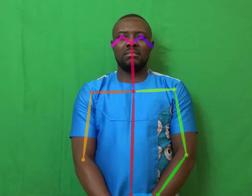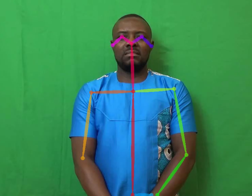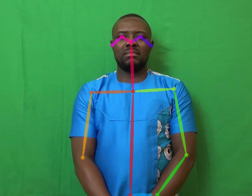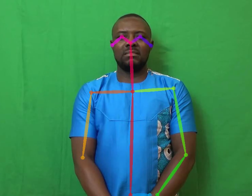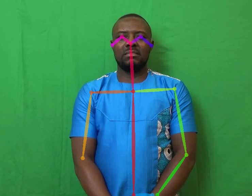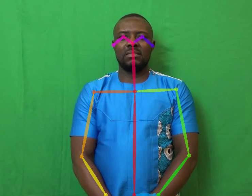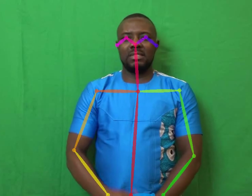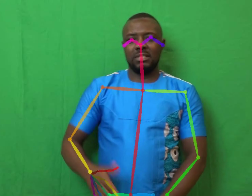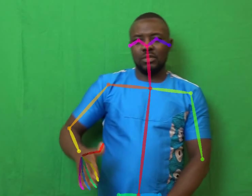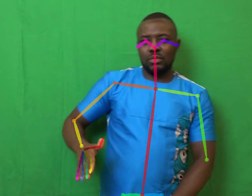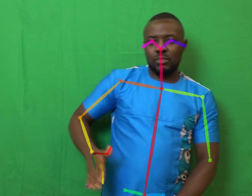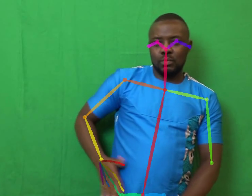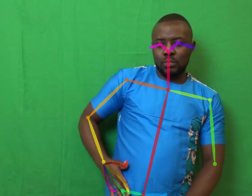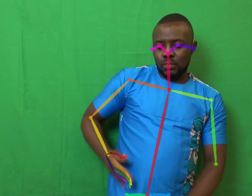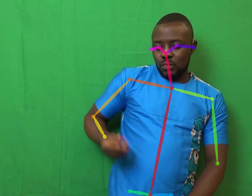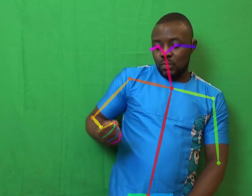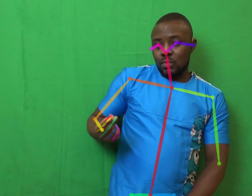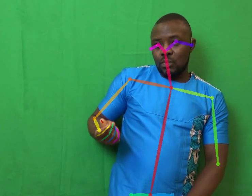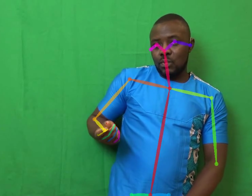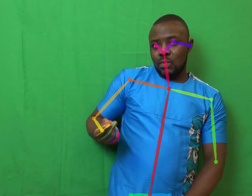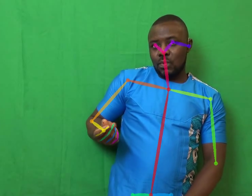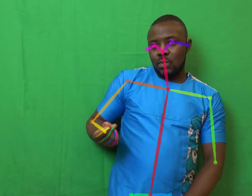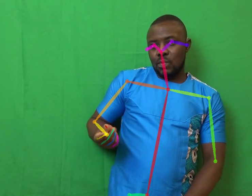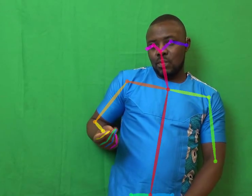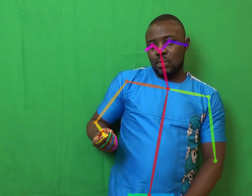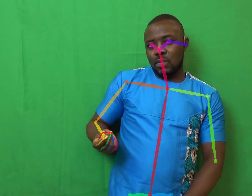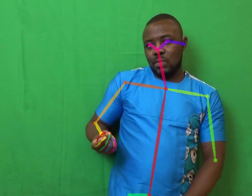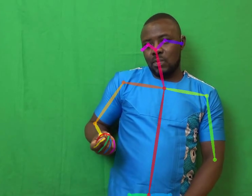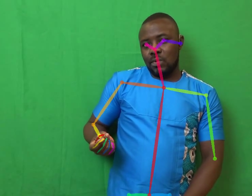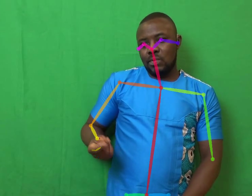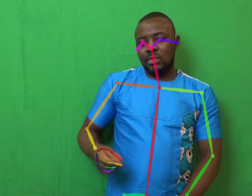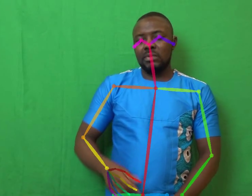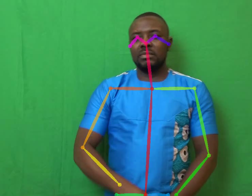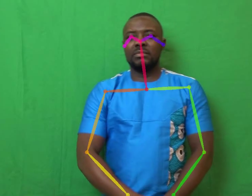dog